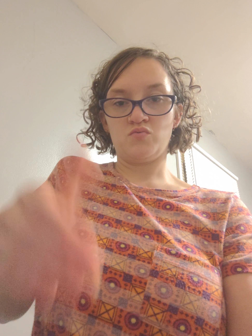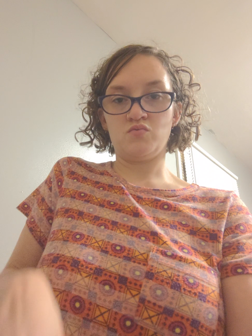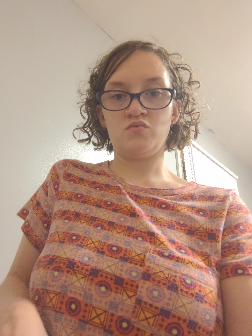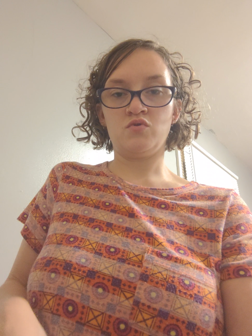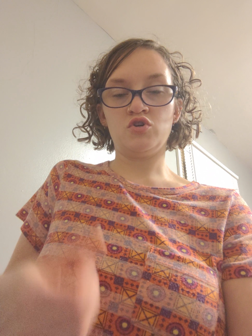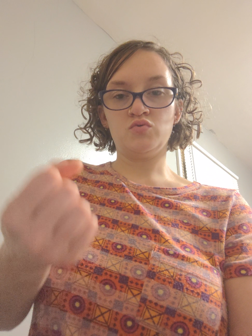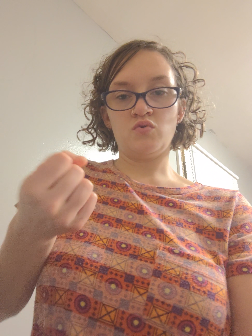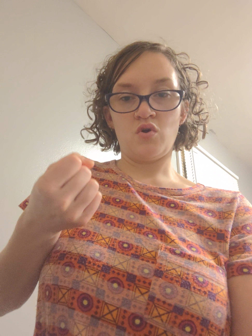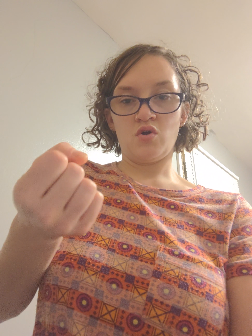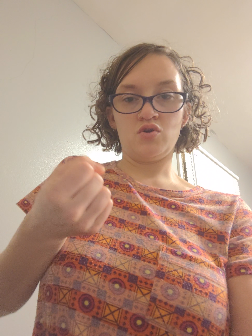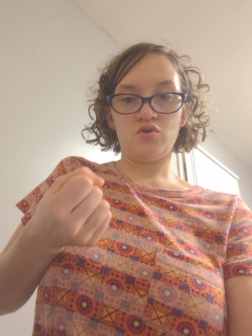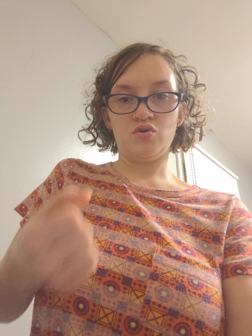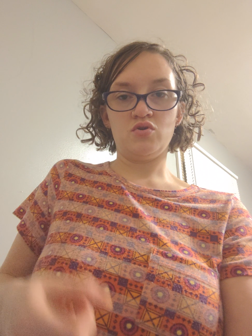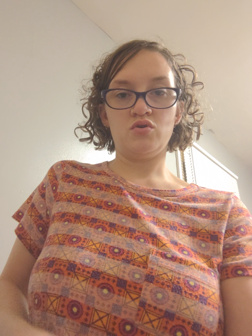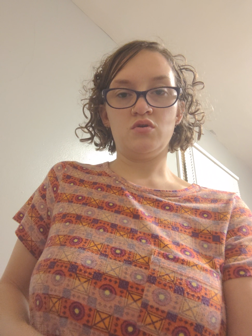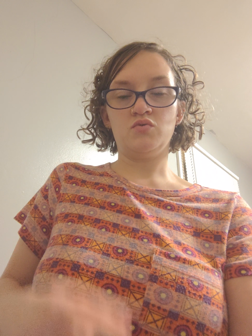drawer